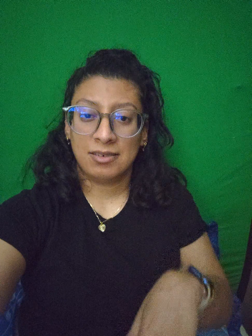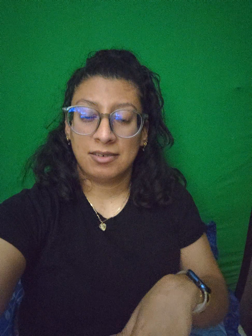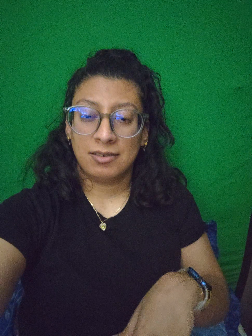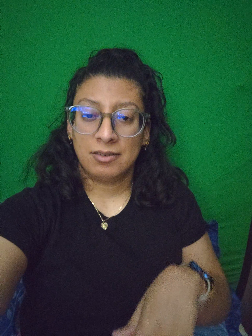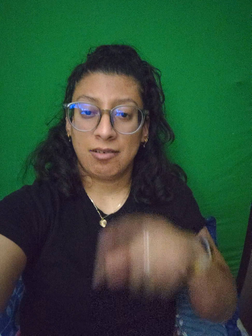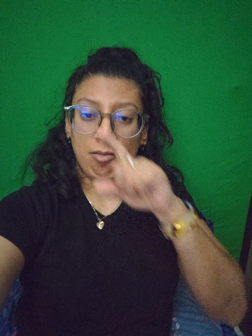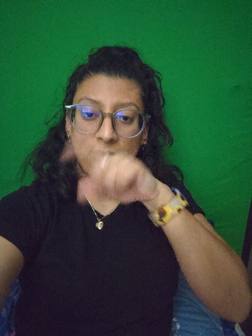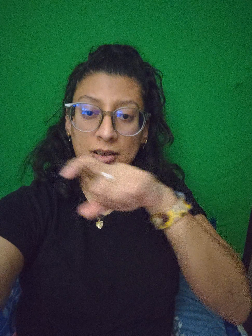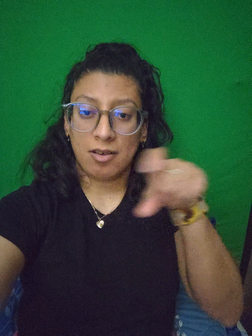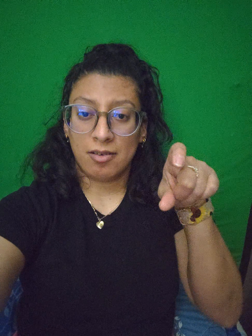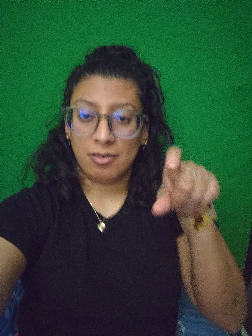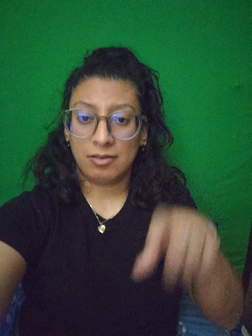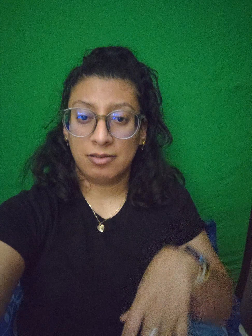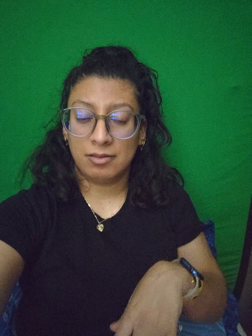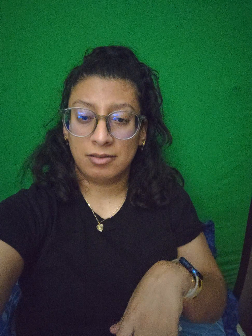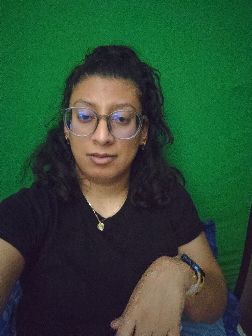closet